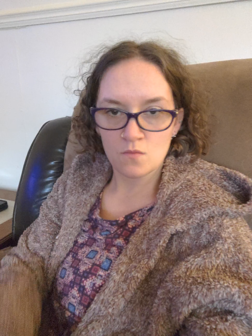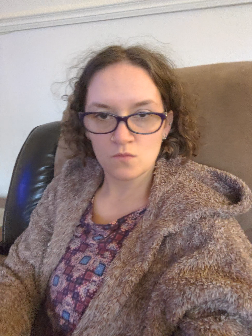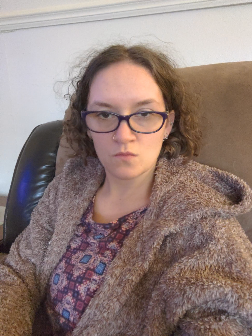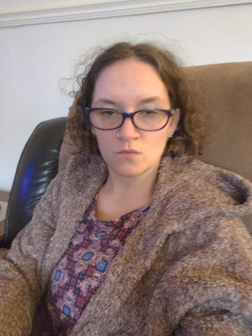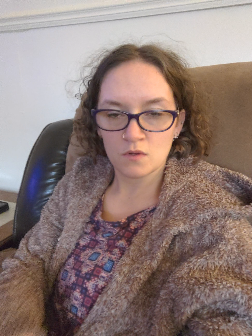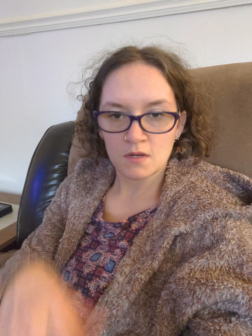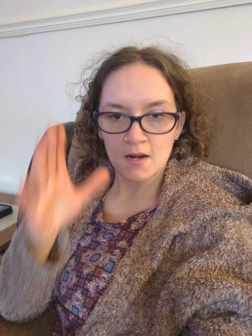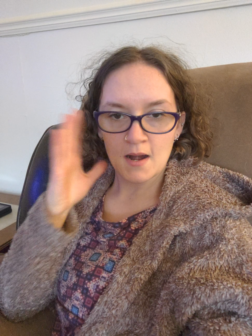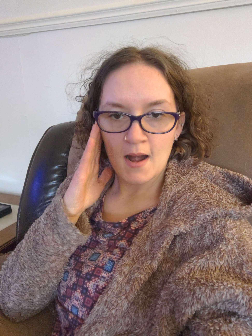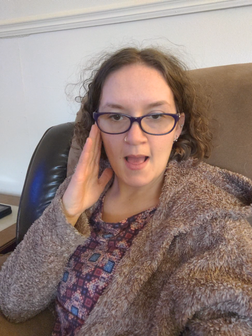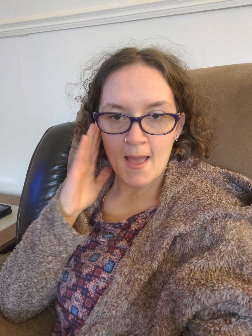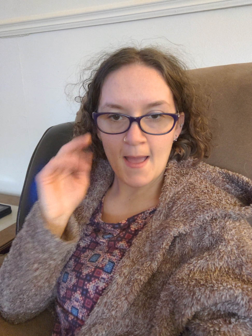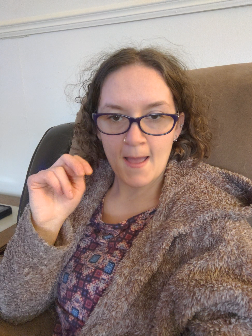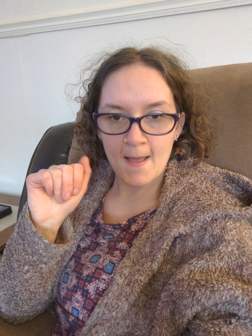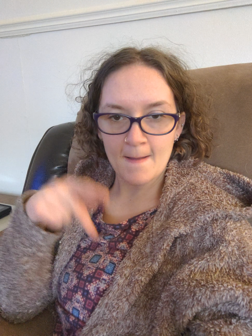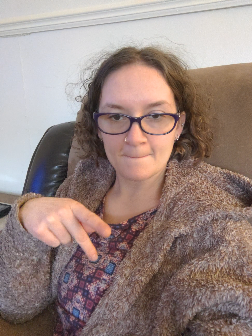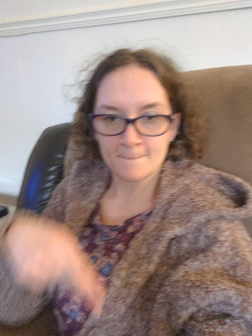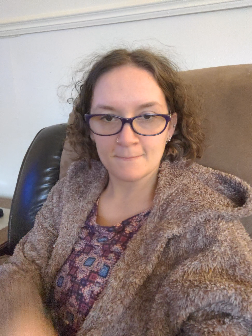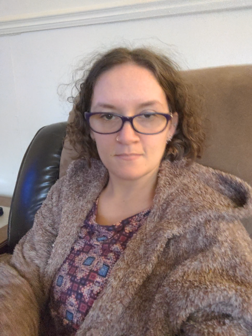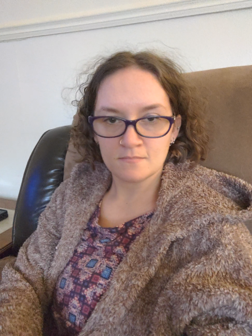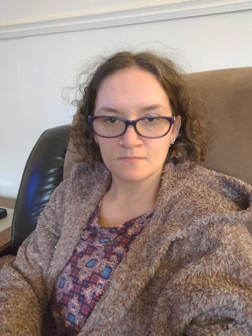nap